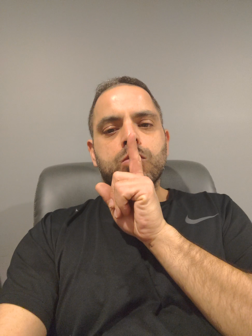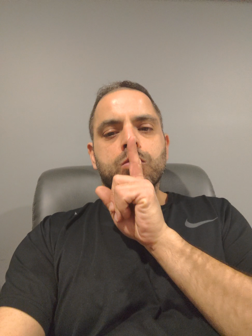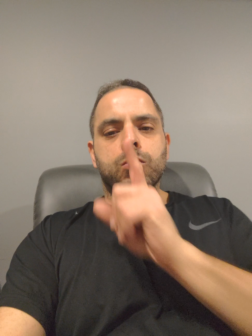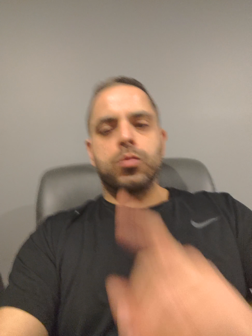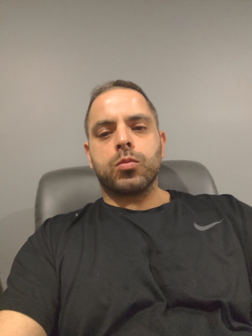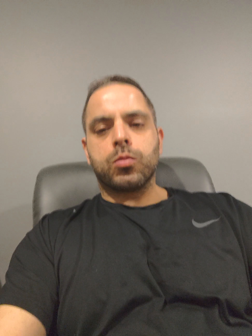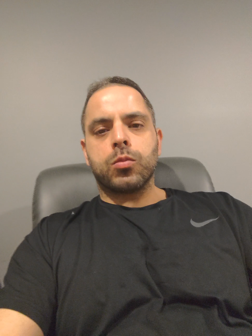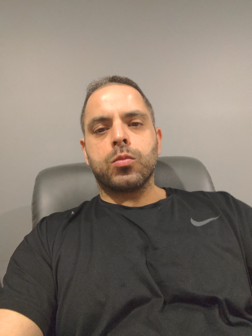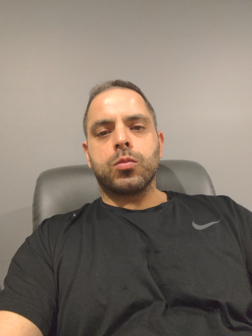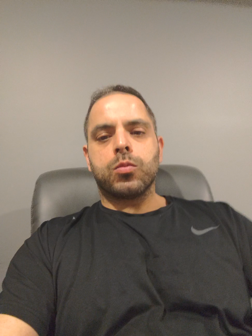shhh